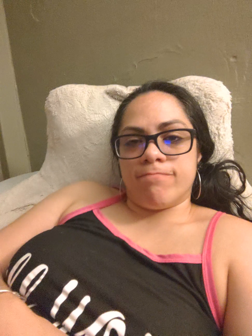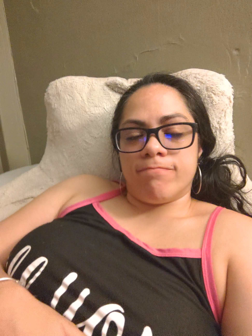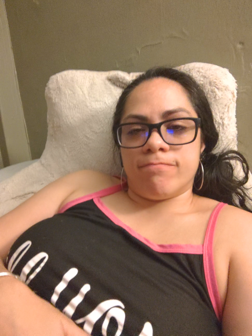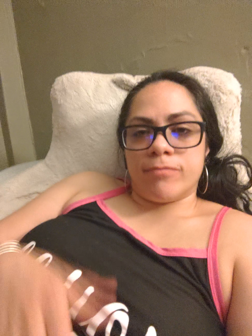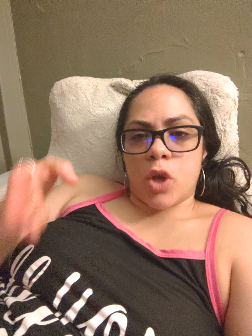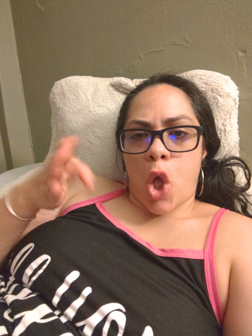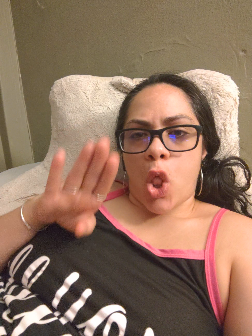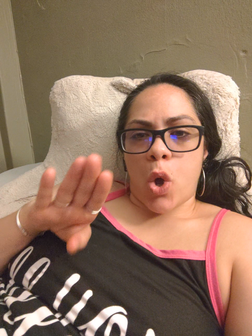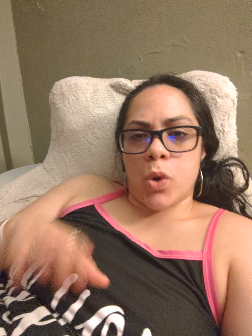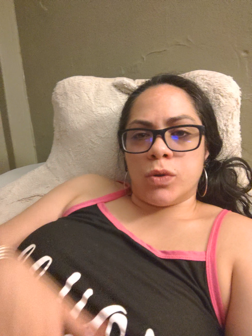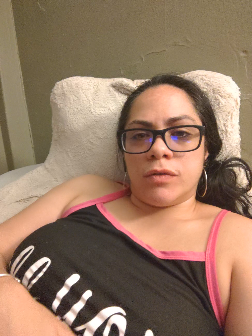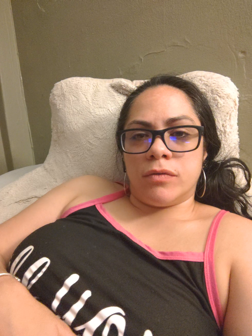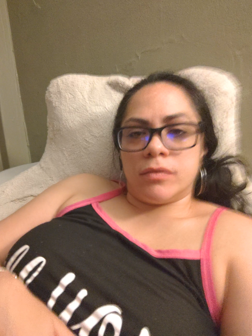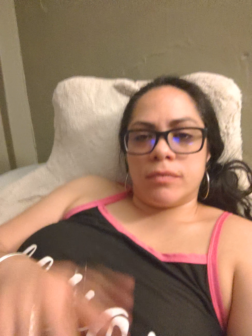close